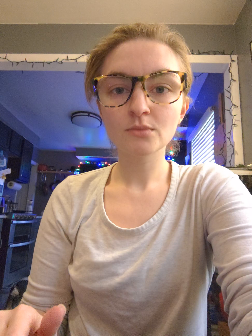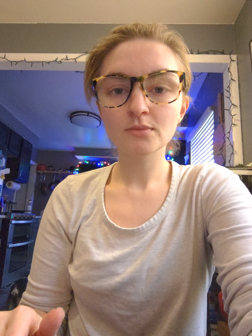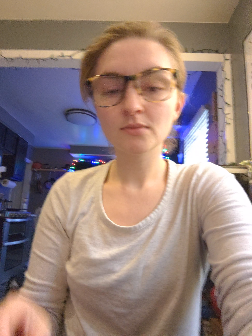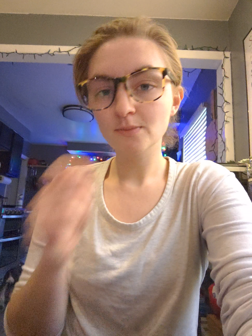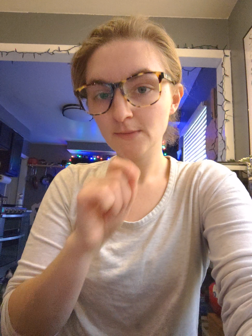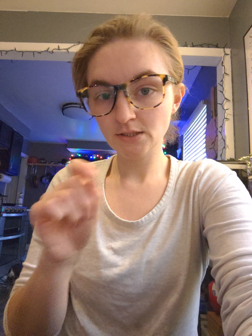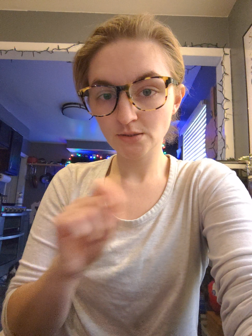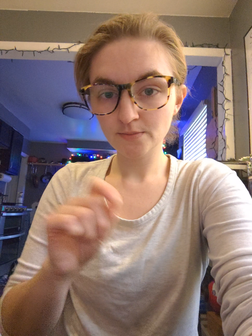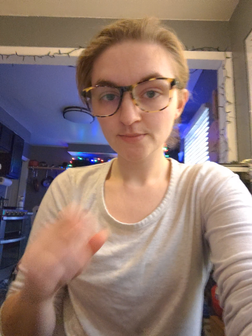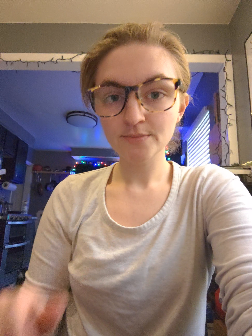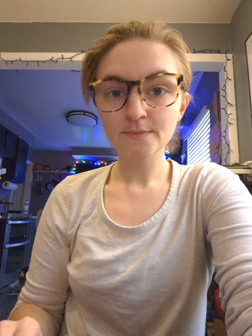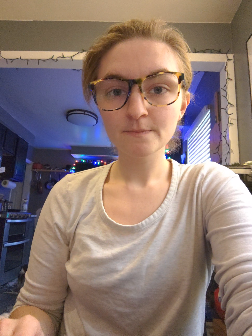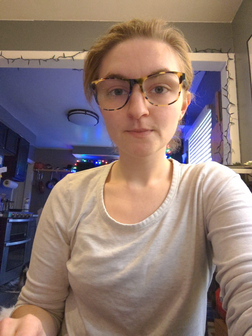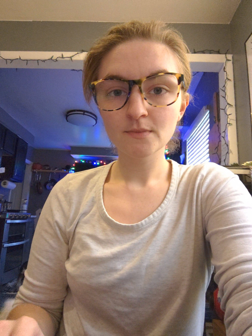pencil